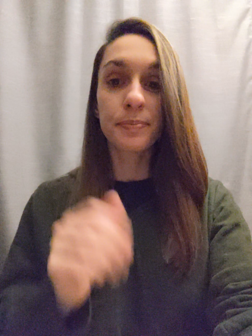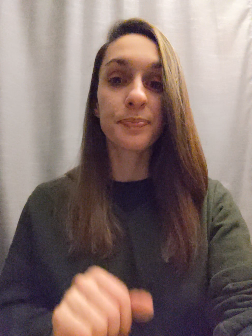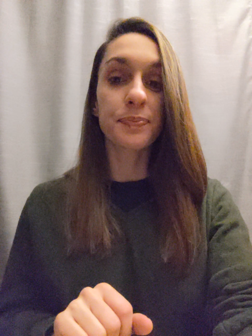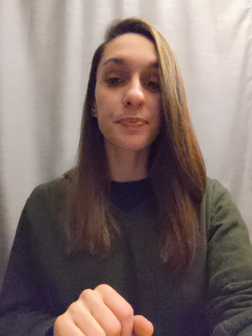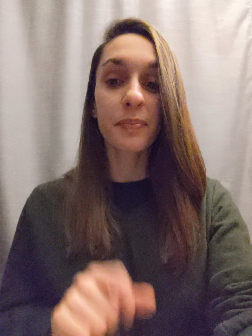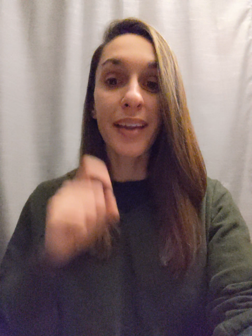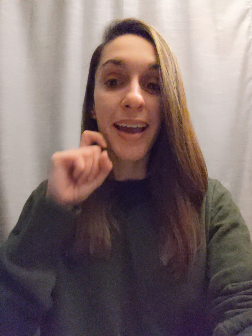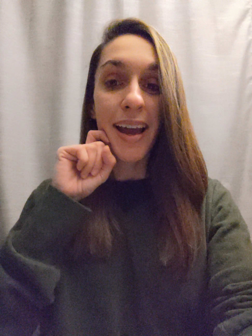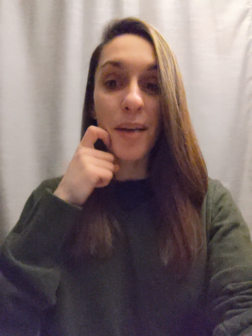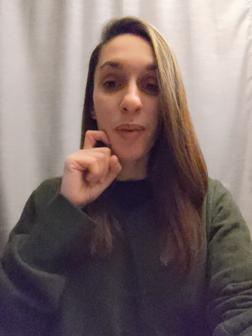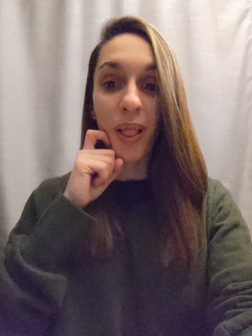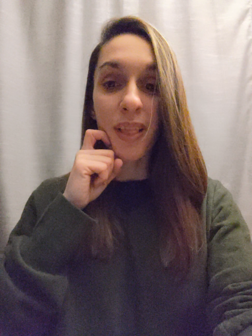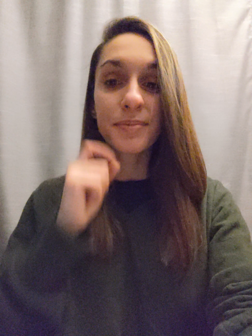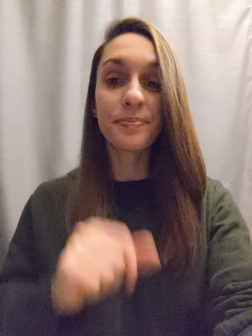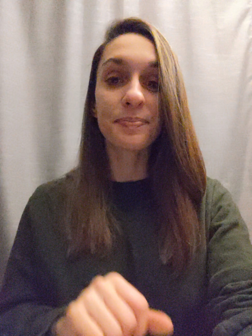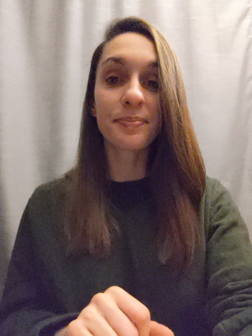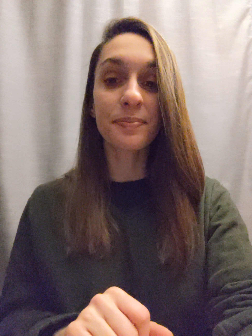apple